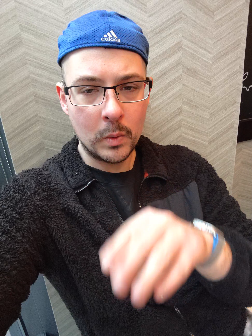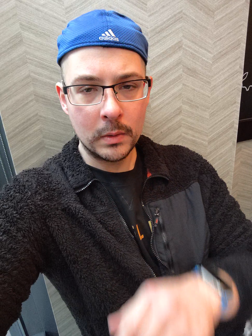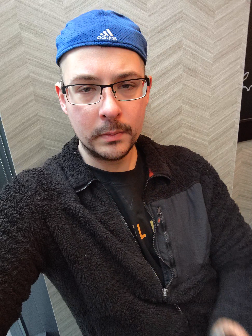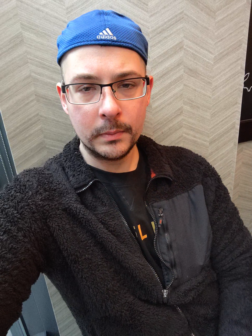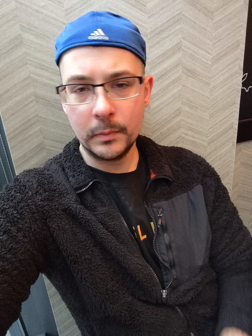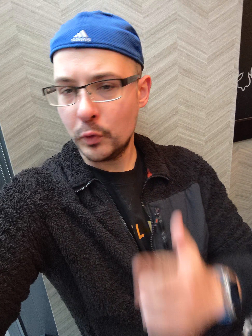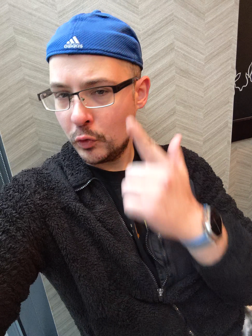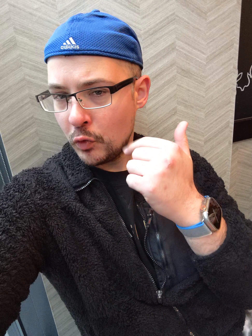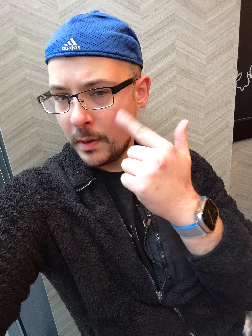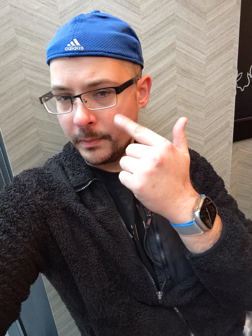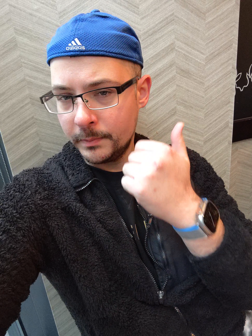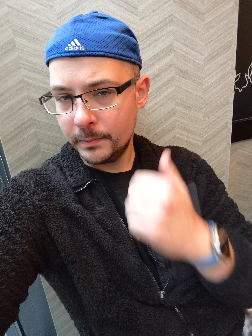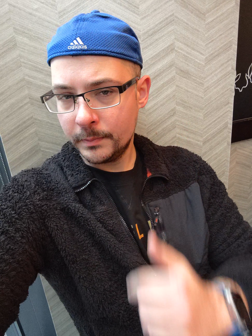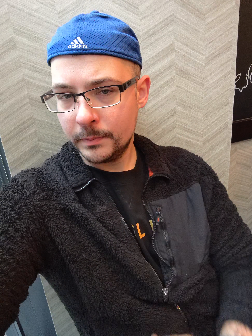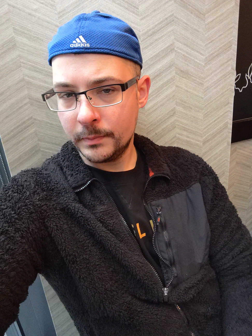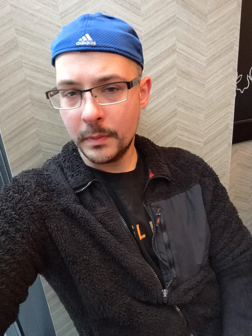cry